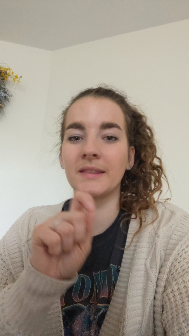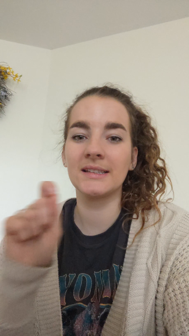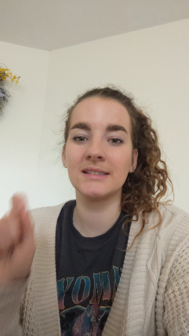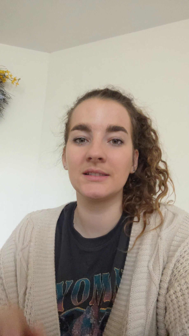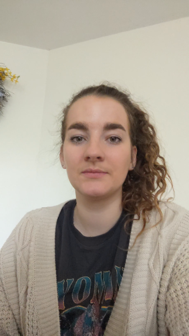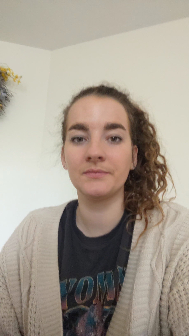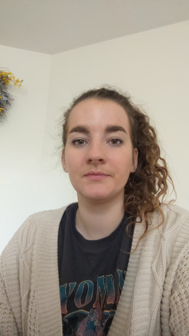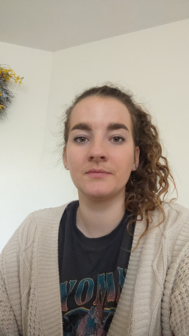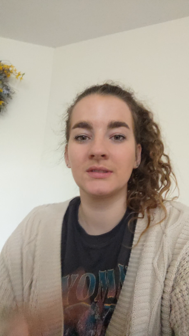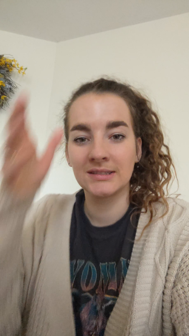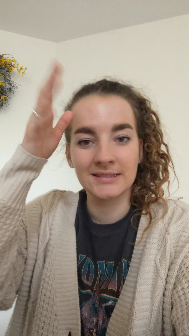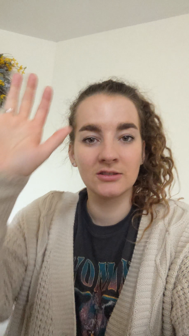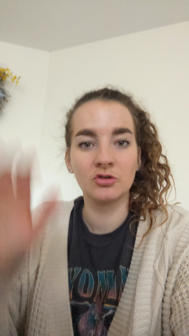deer